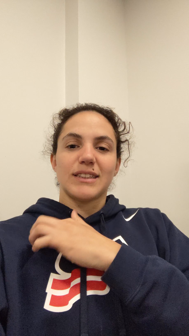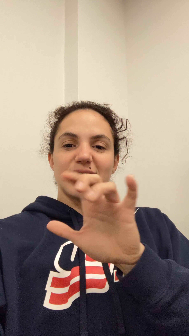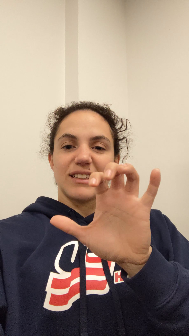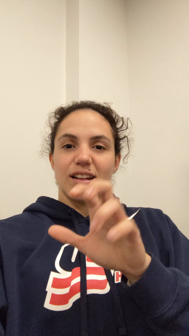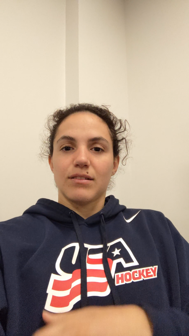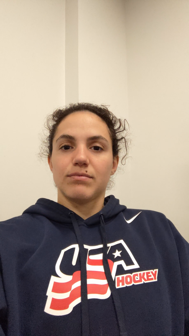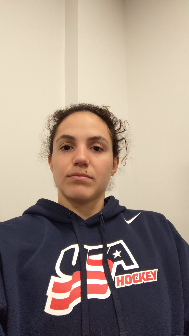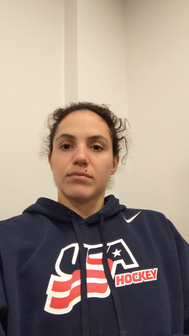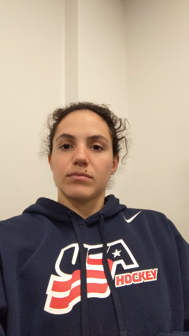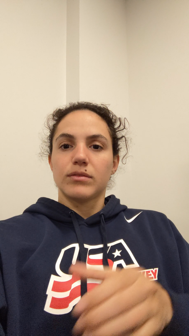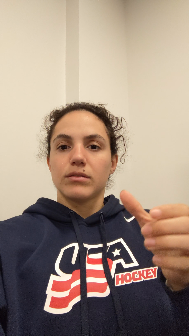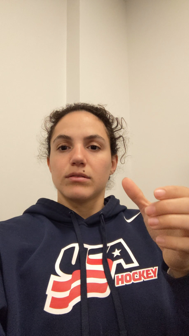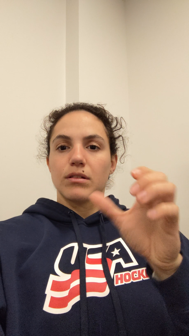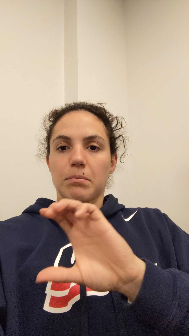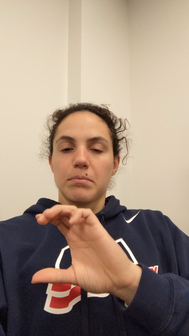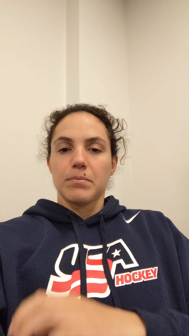dump